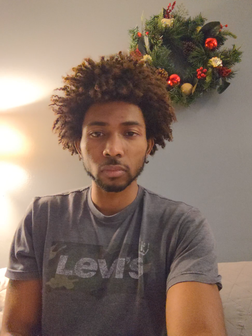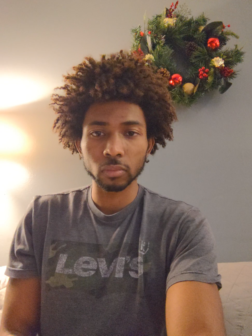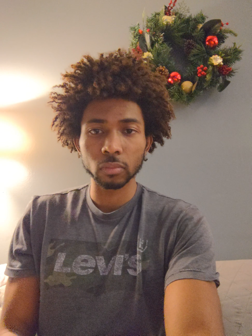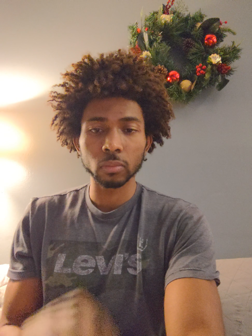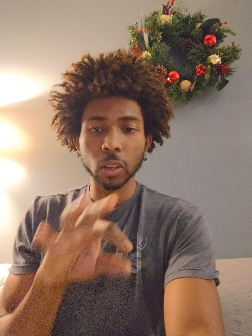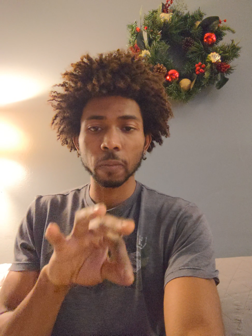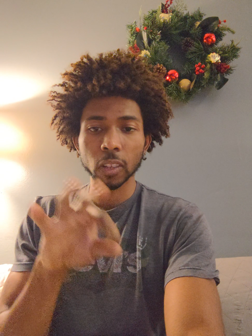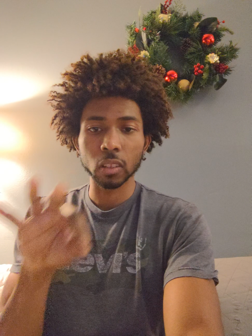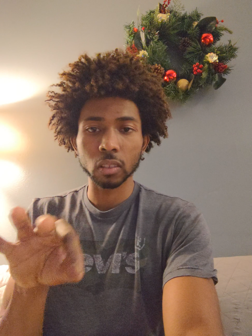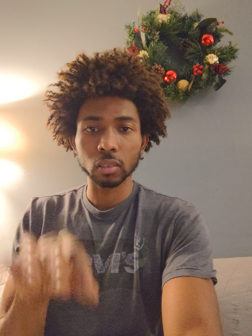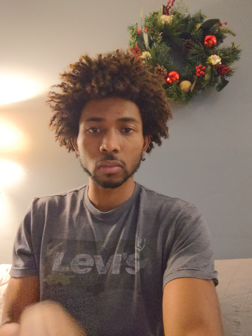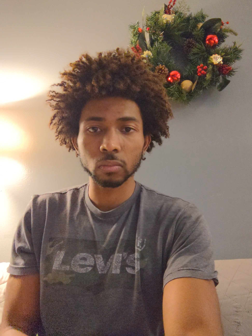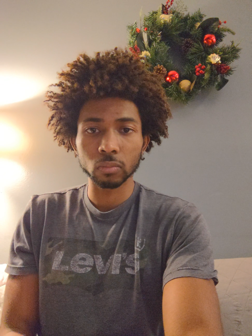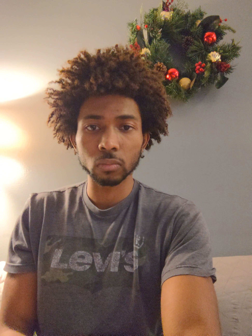french fries